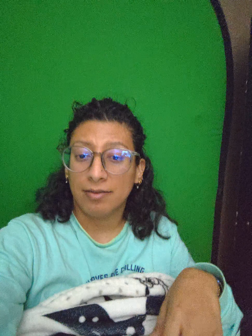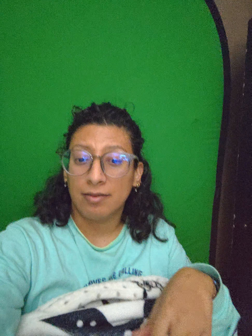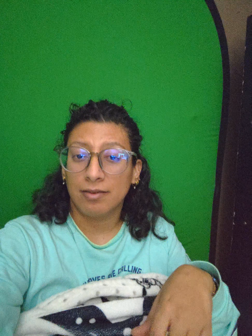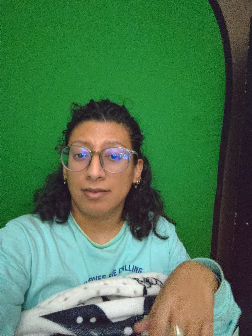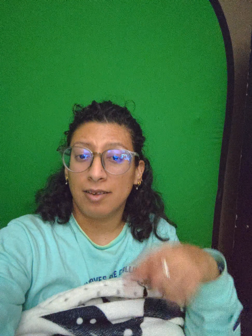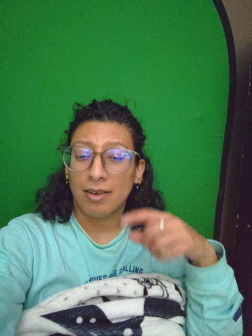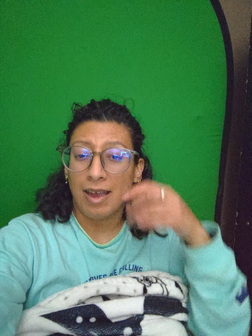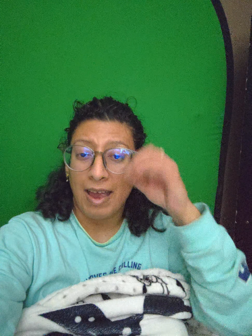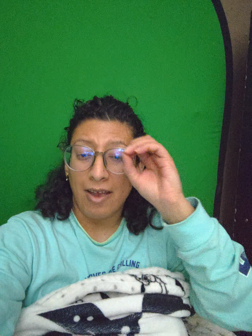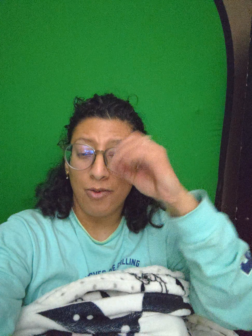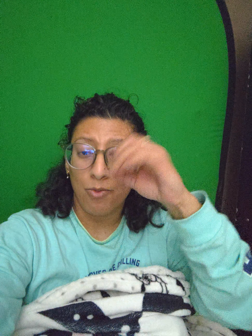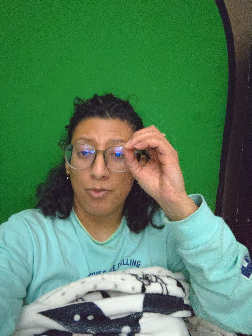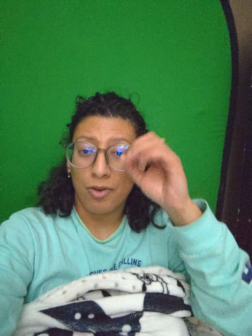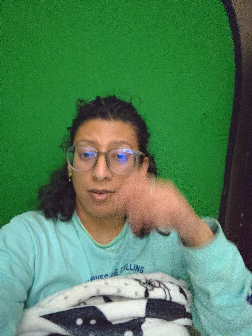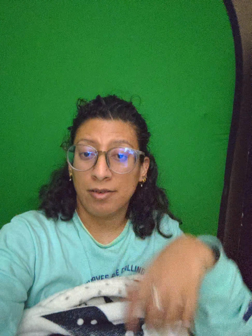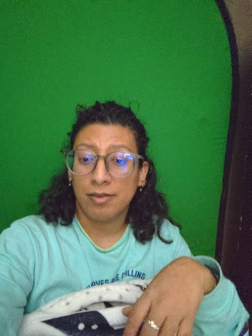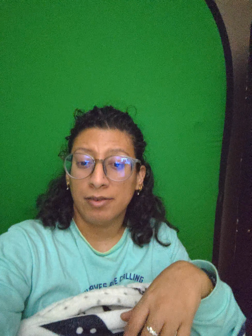owl